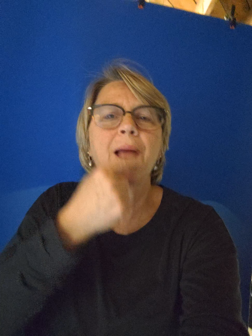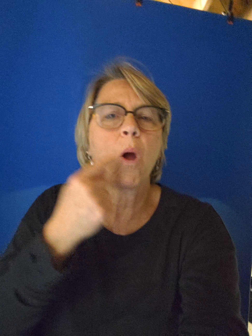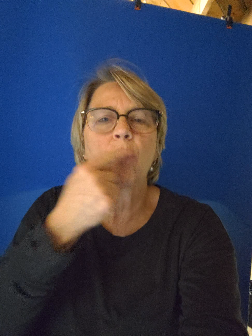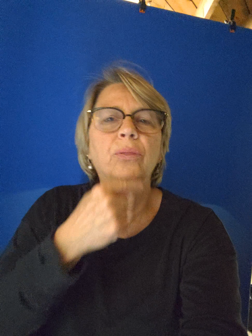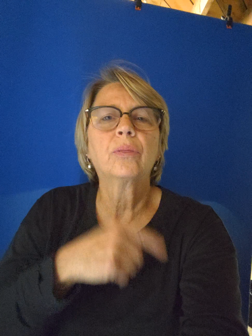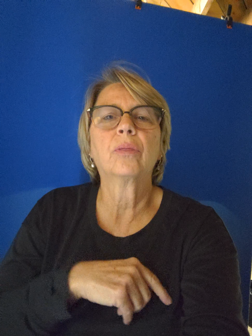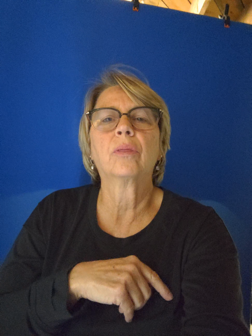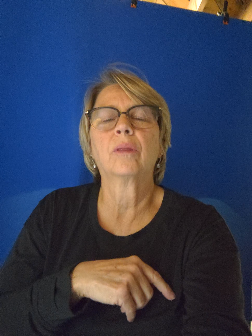mouth